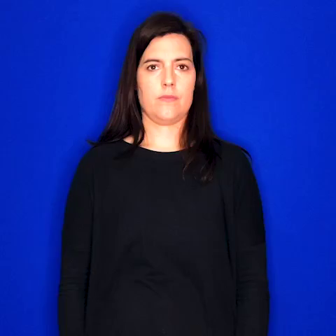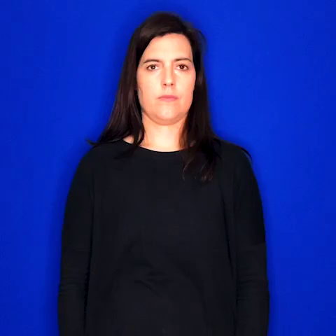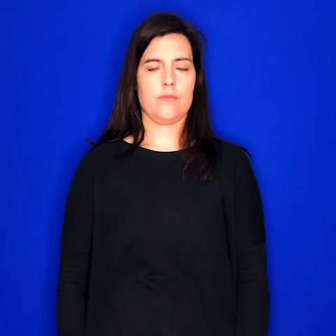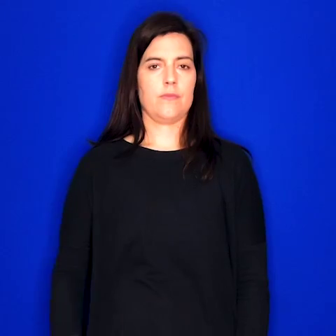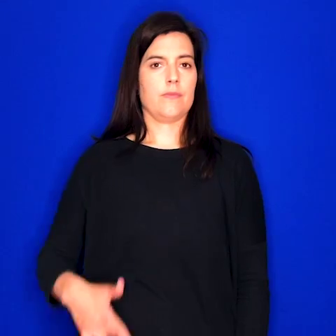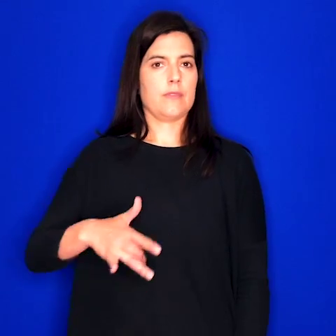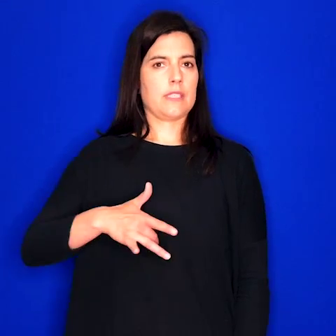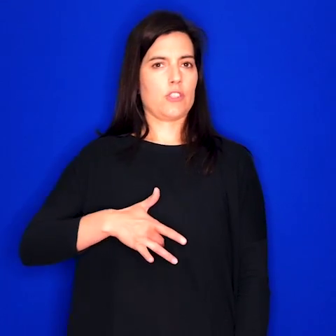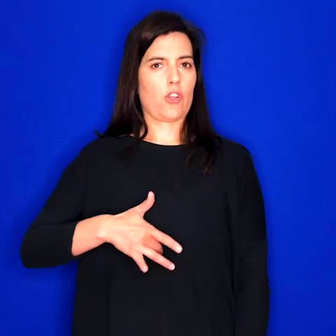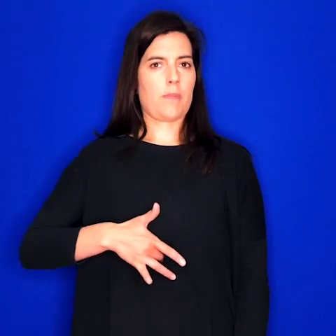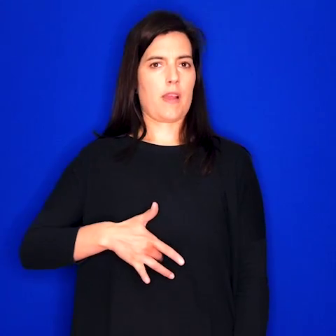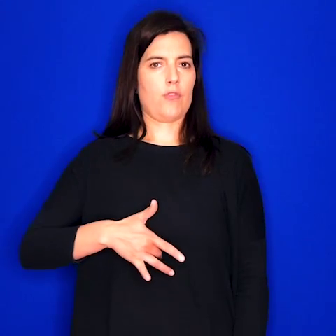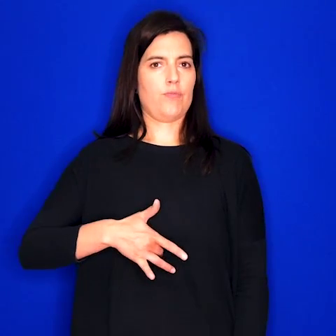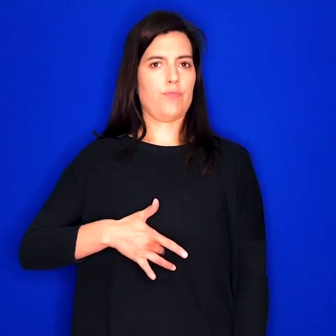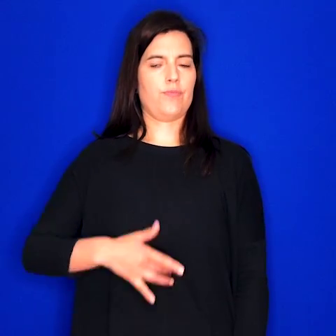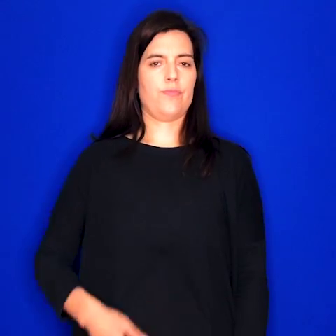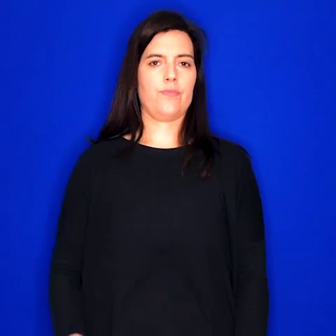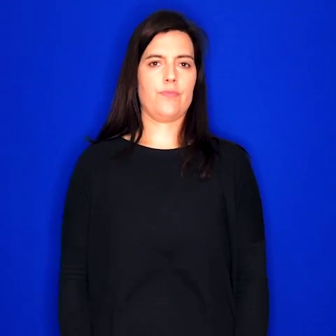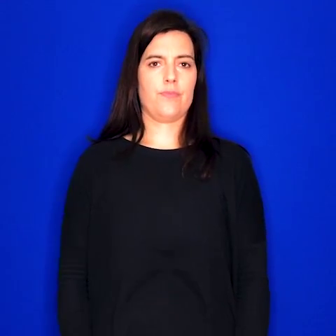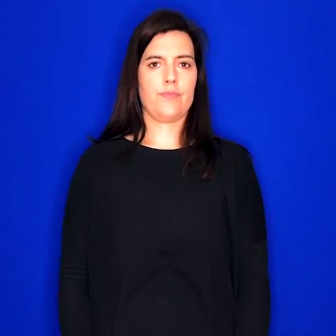estomago